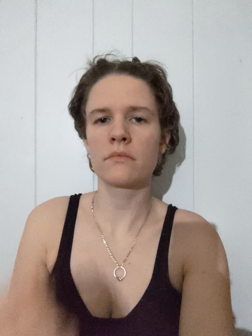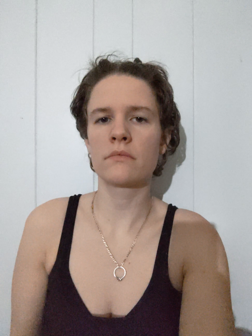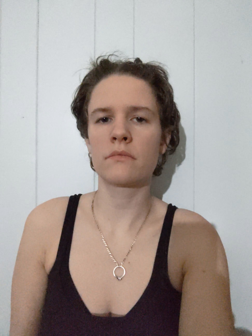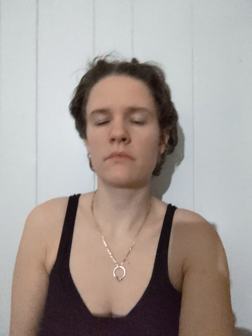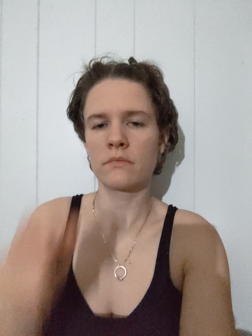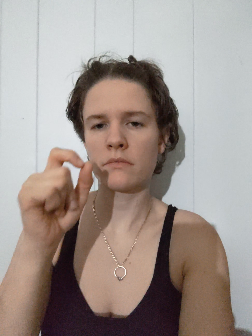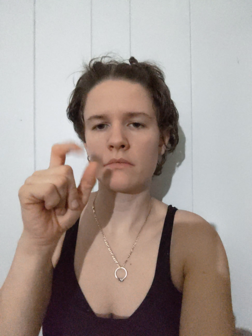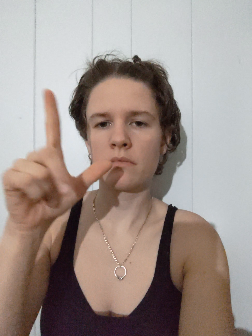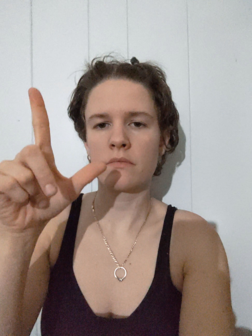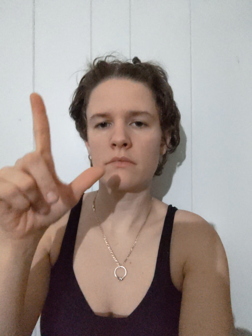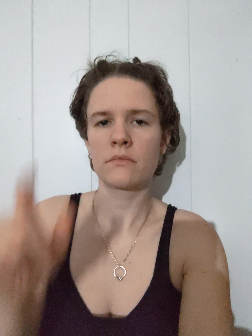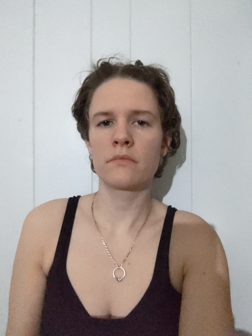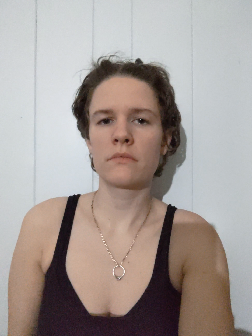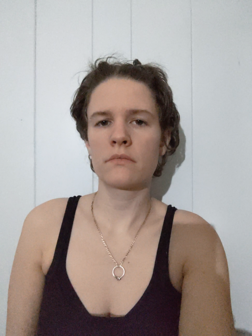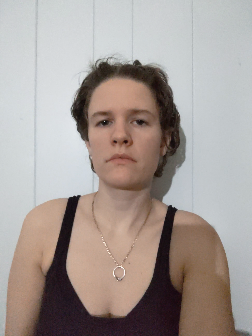wake